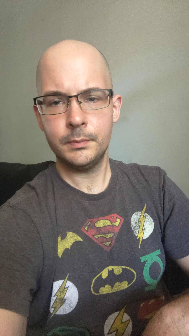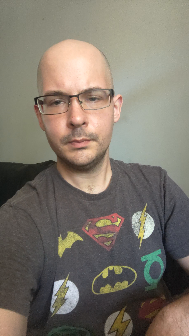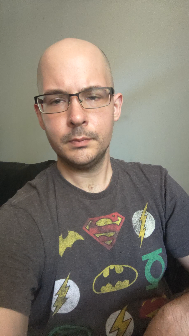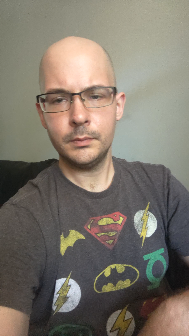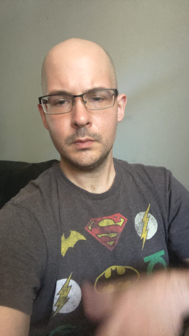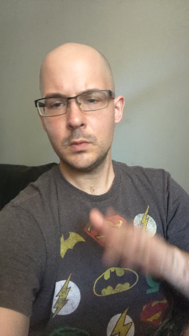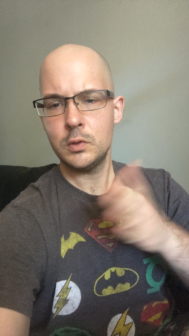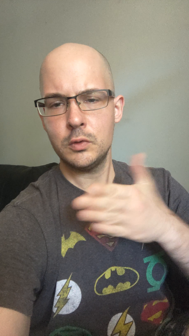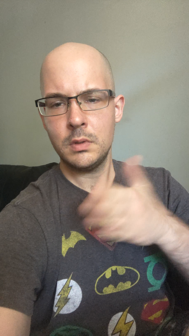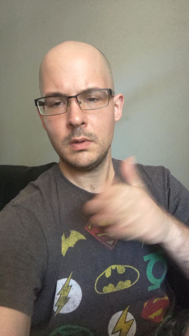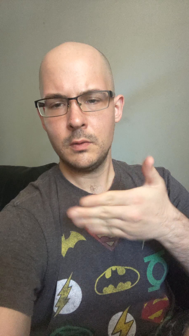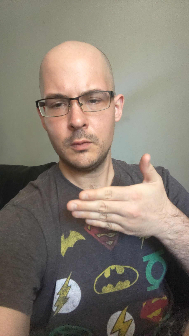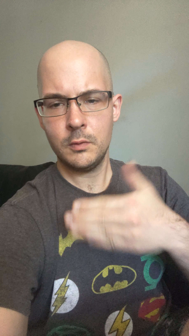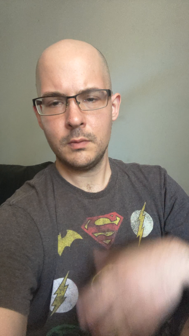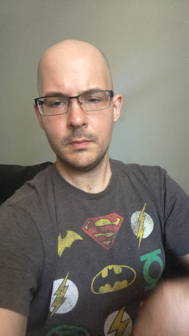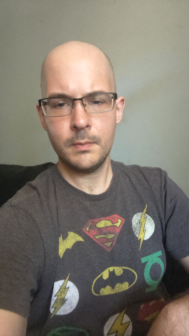share